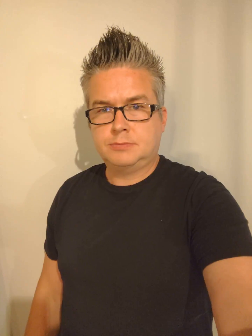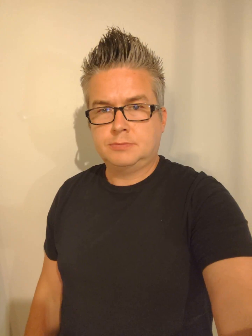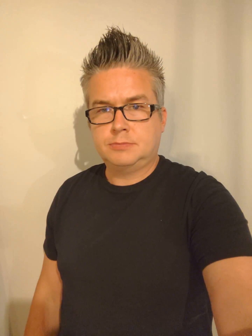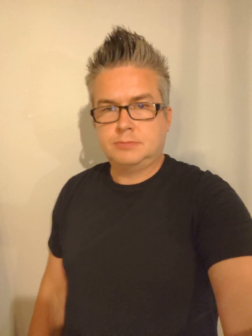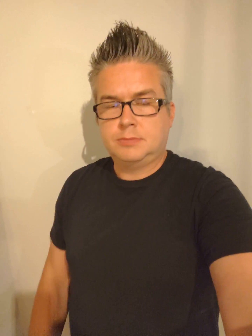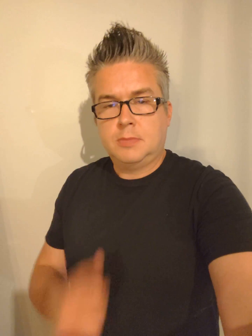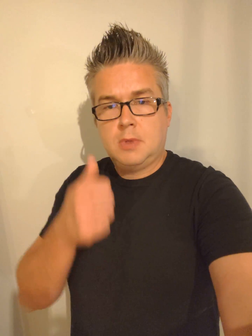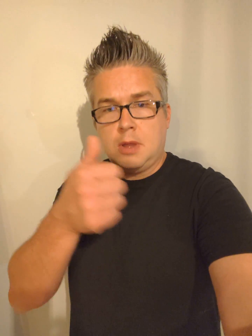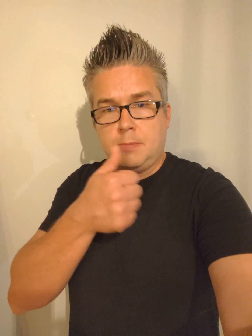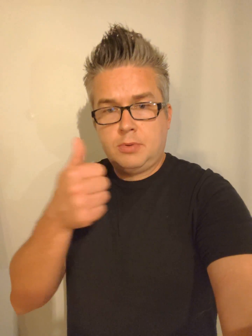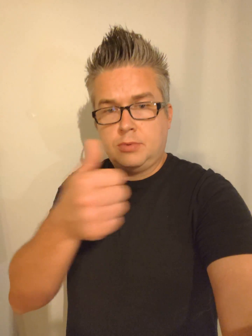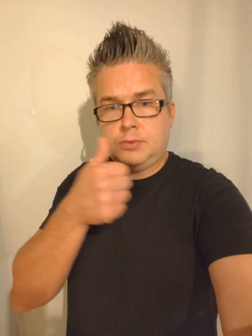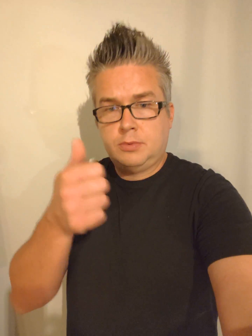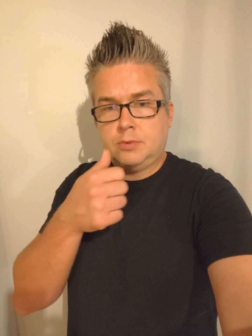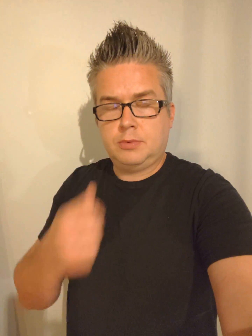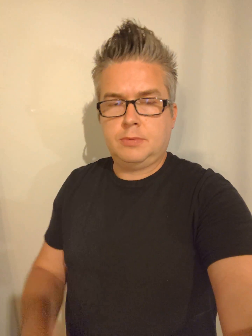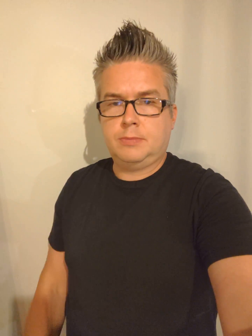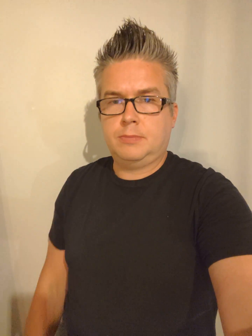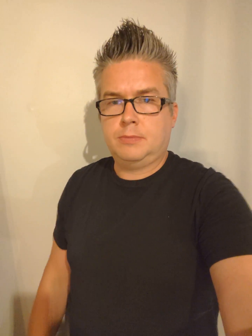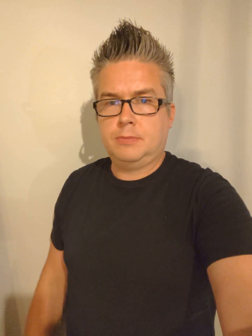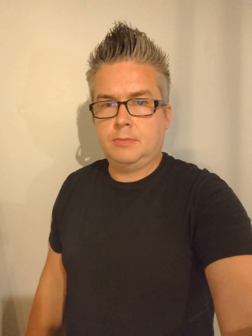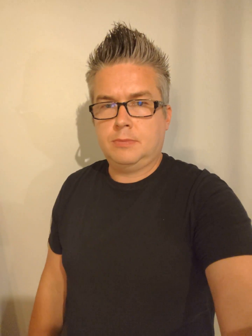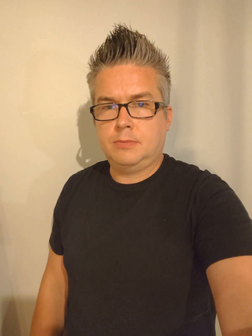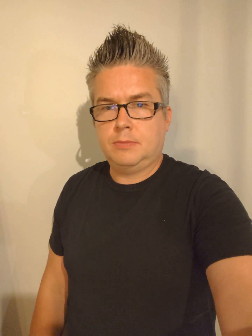basement